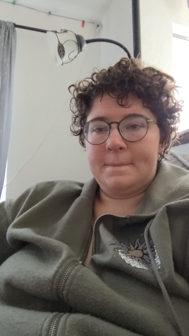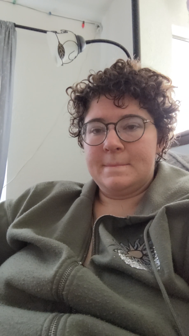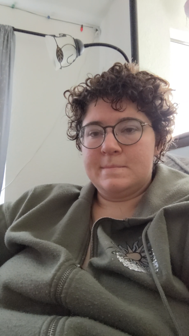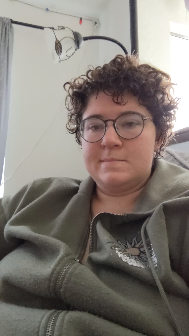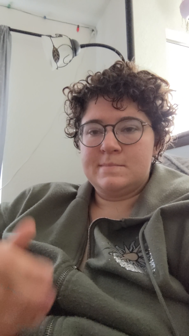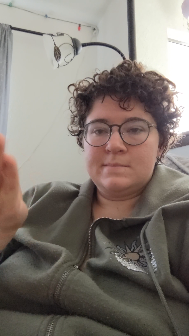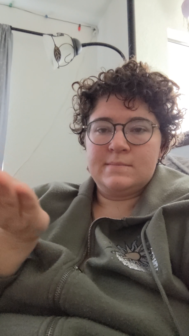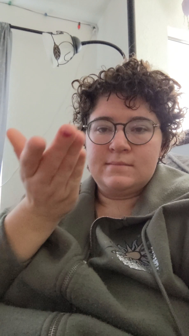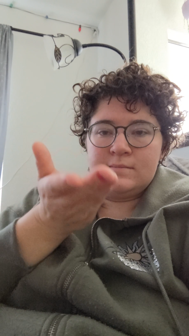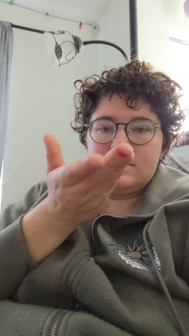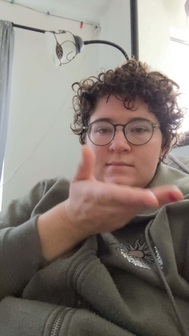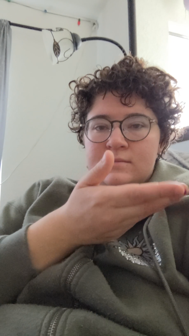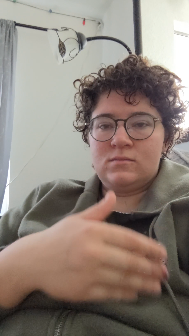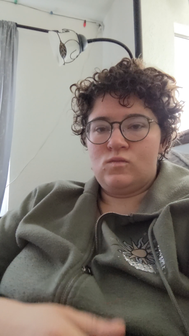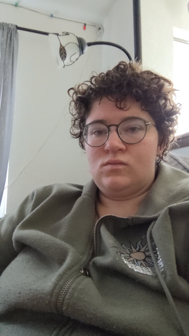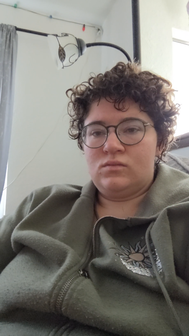carry